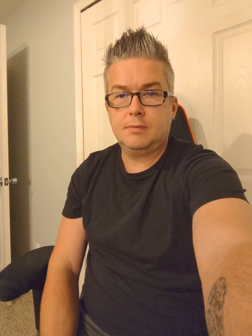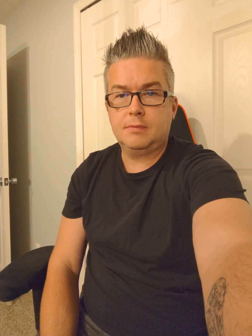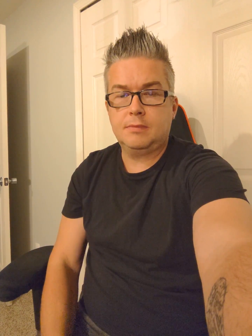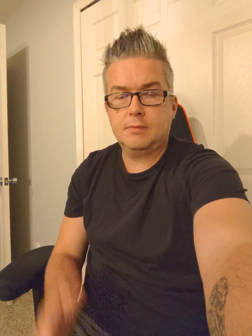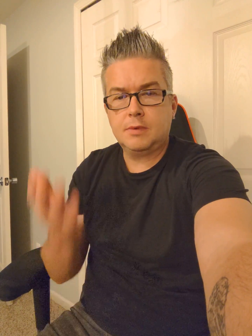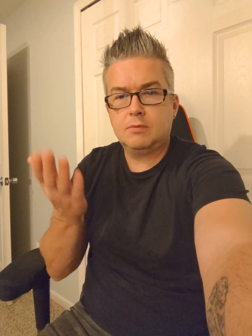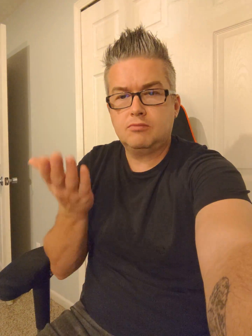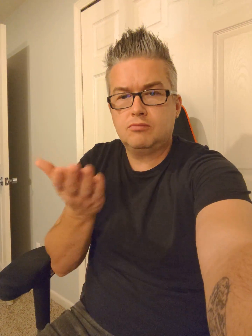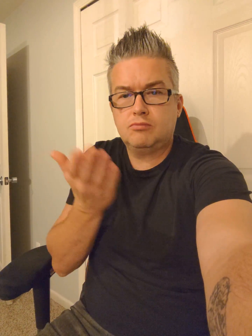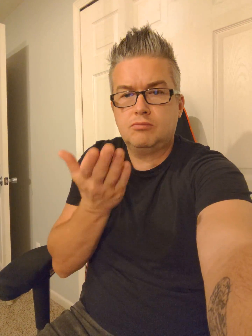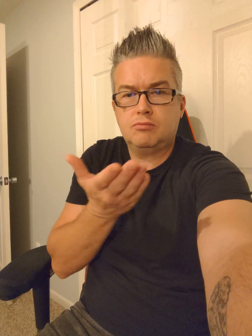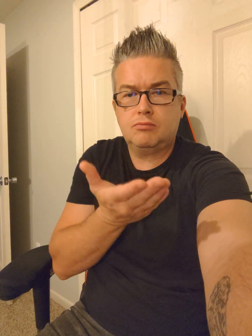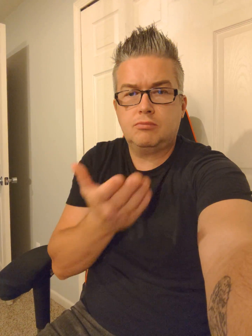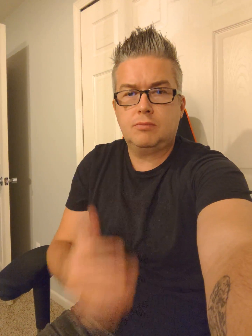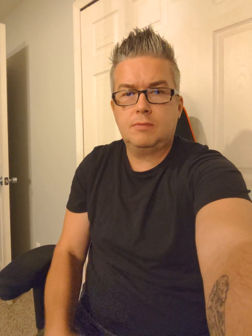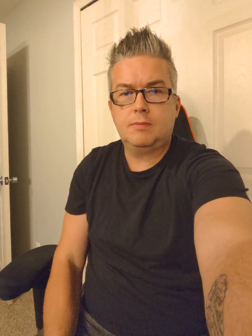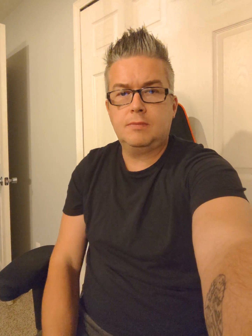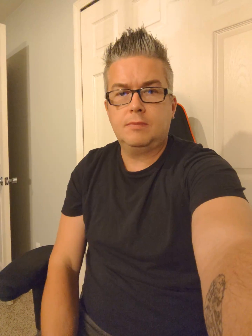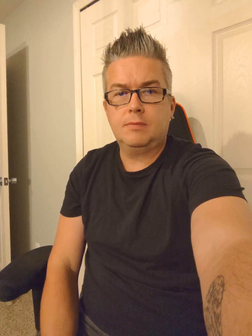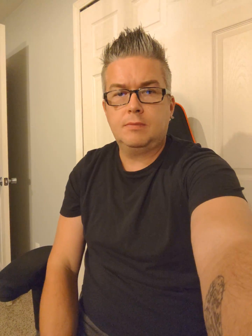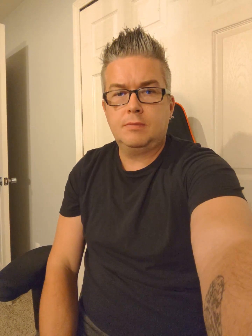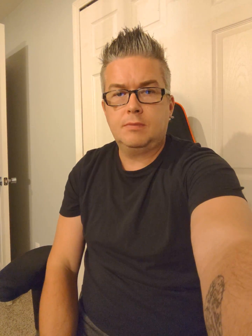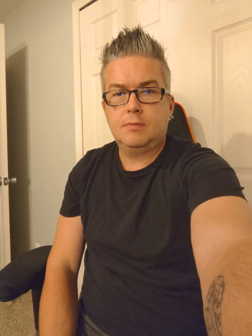carry